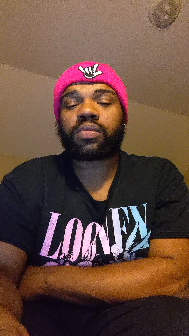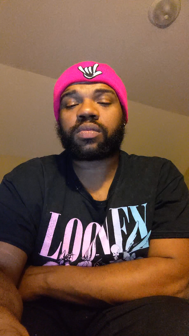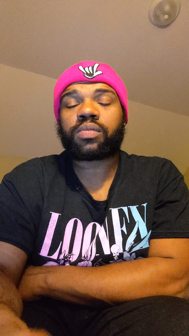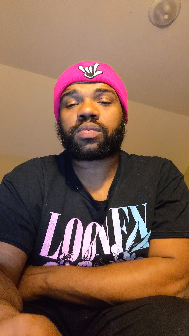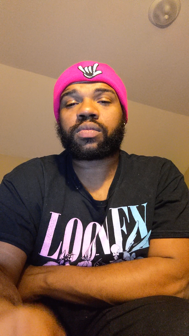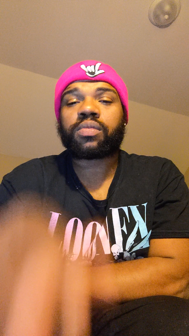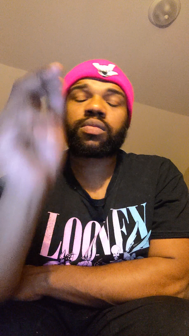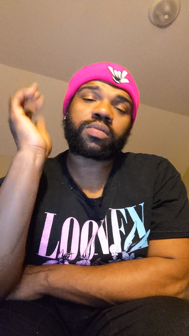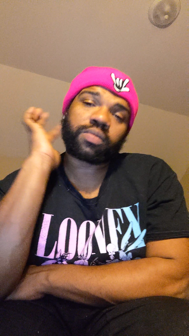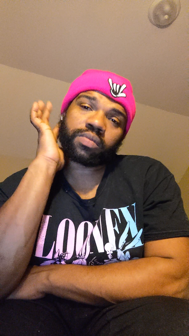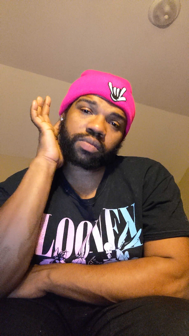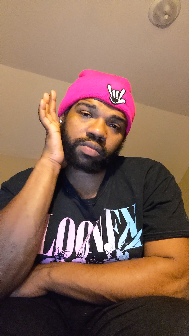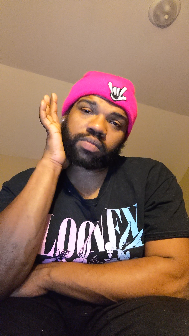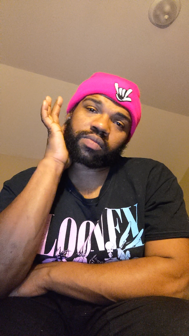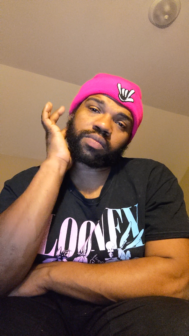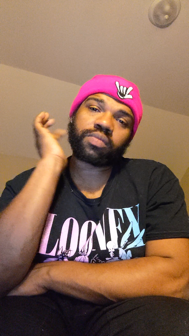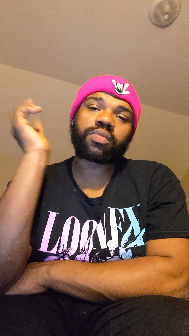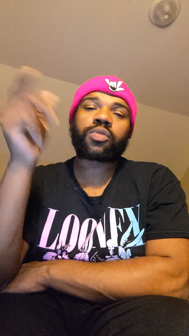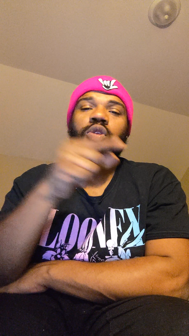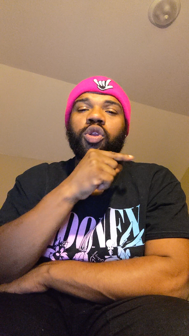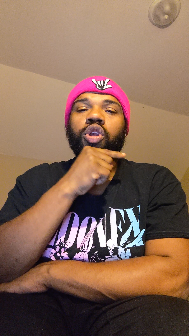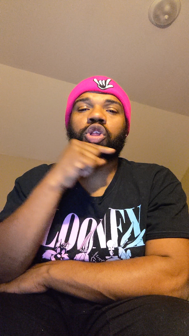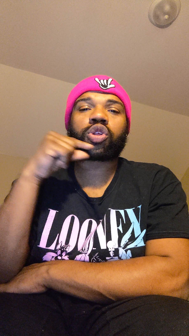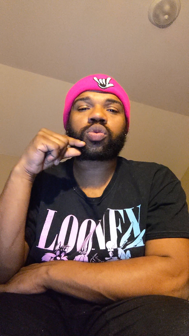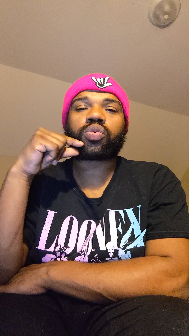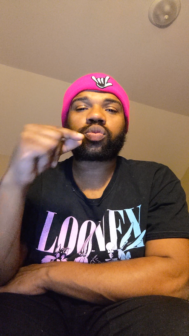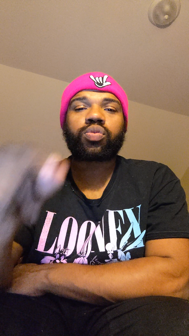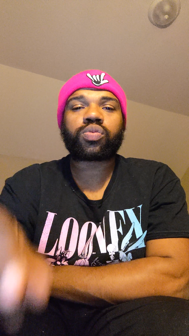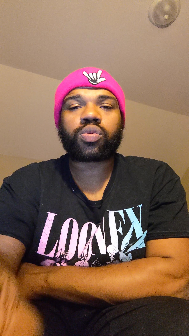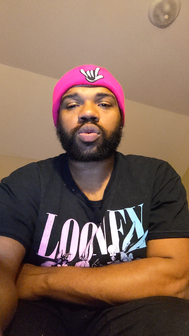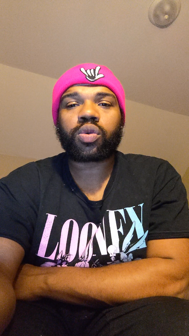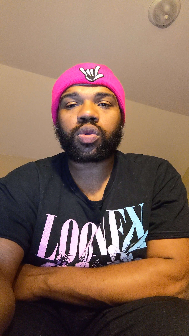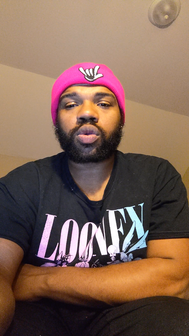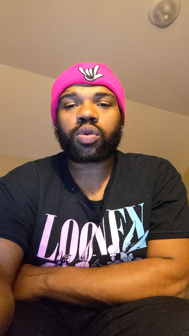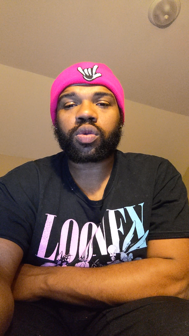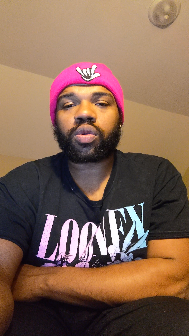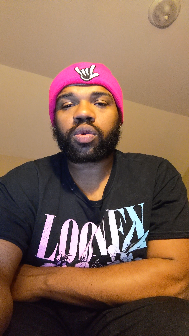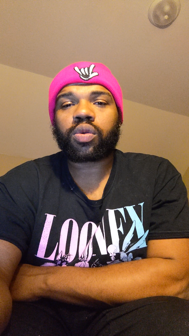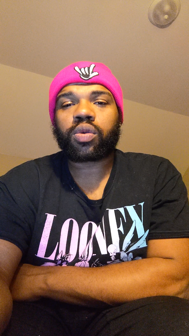glue